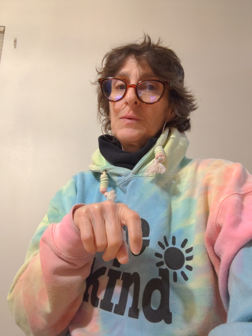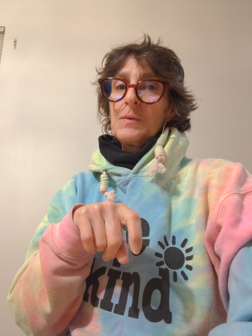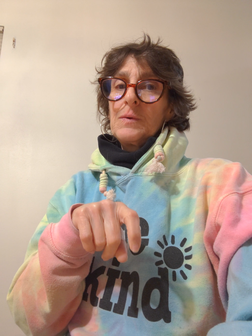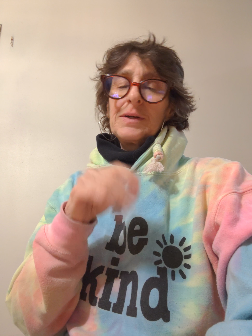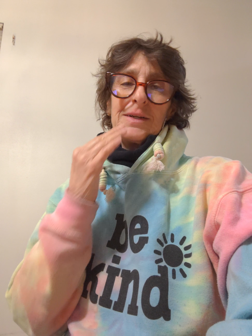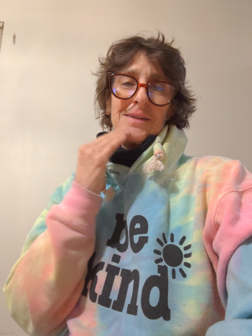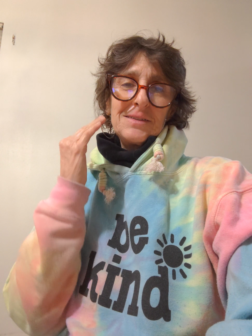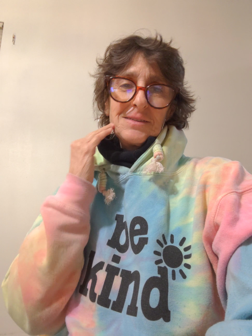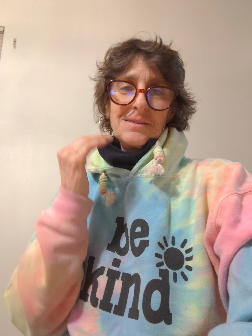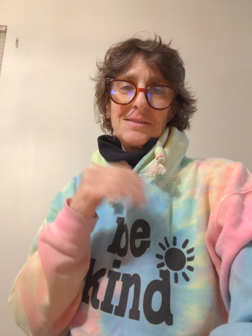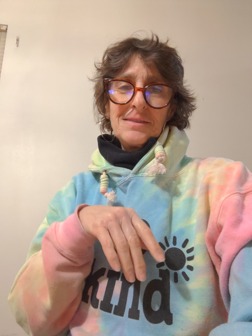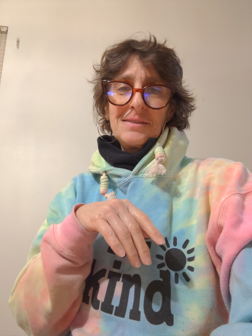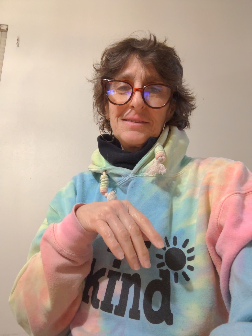kiss